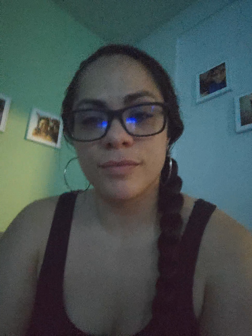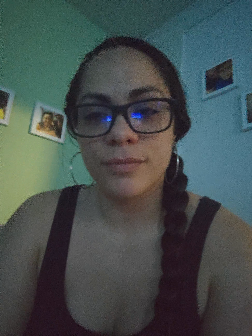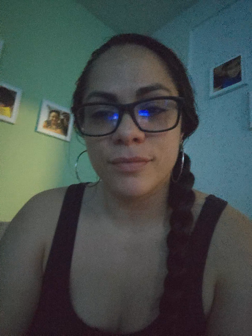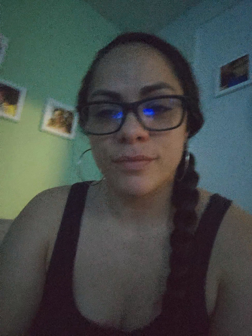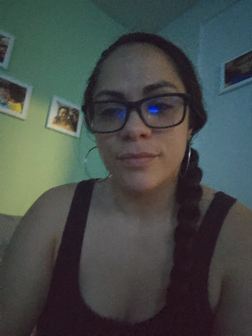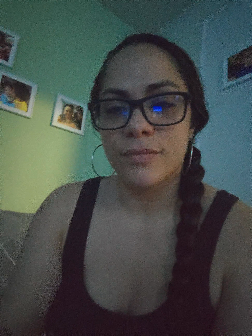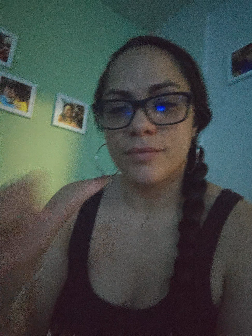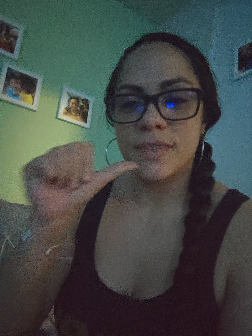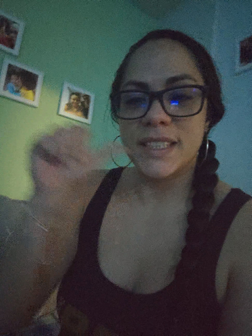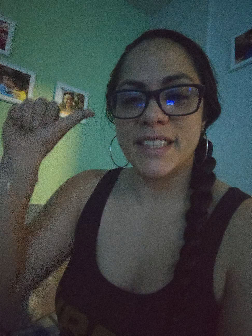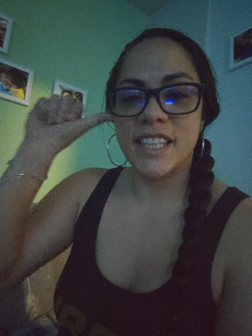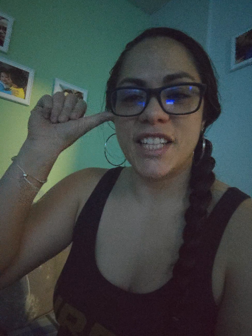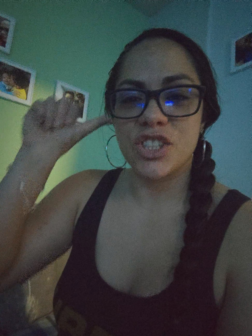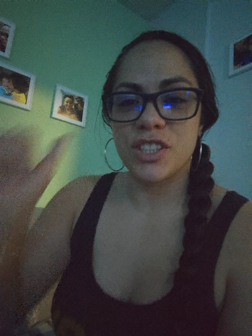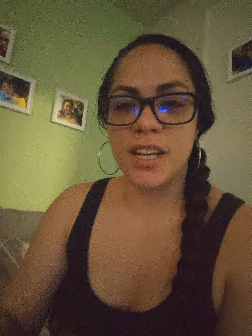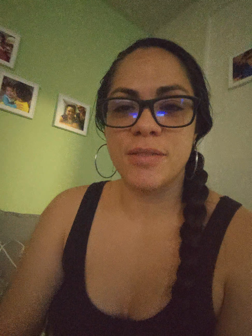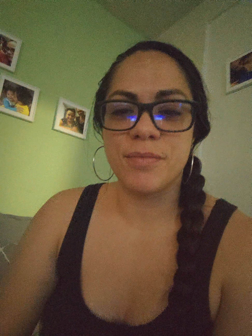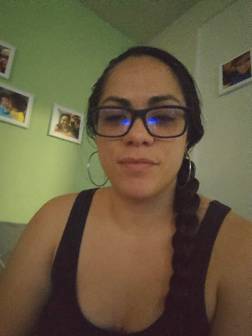yesterday